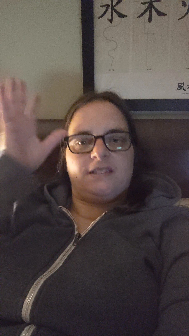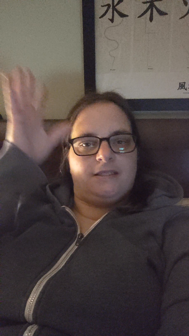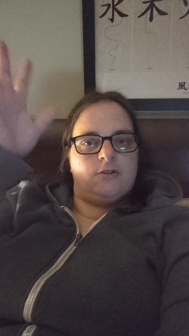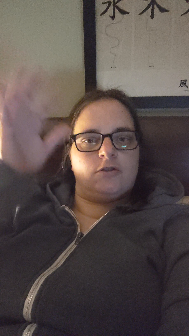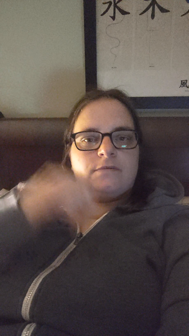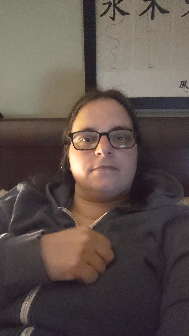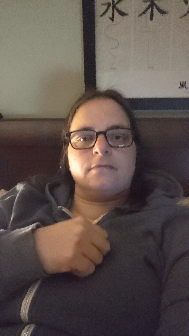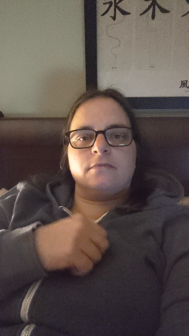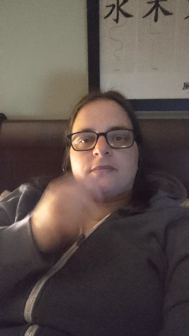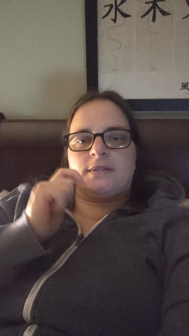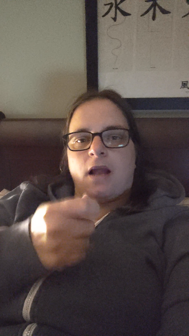hammer